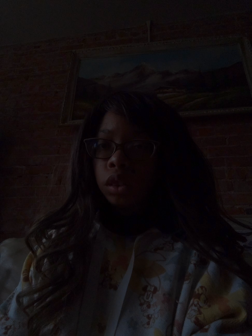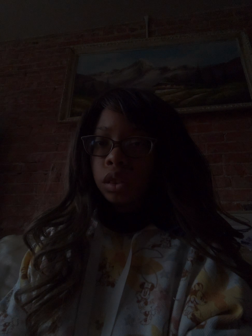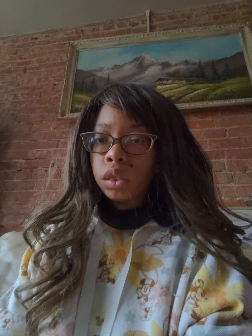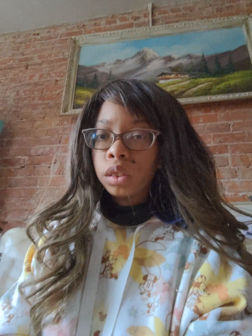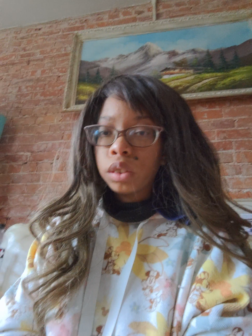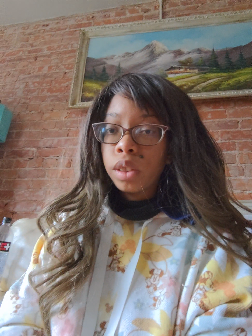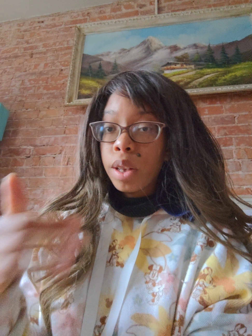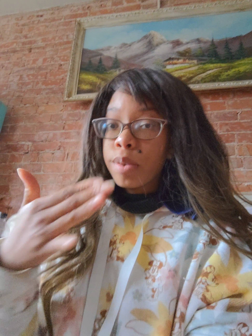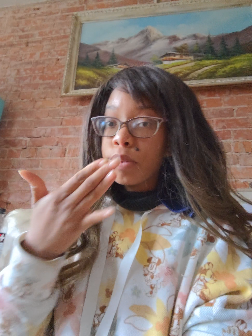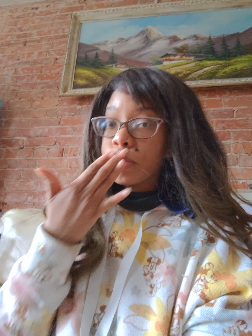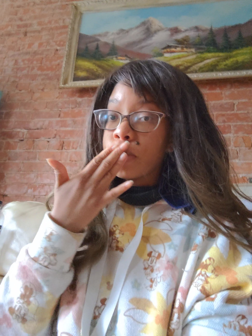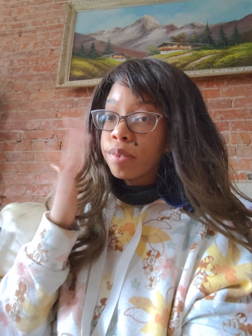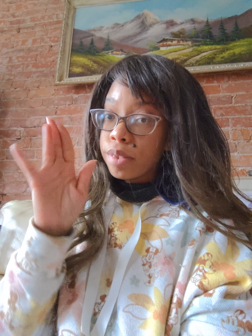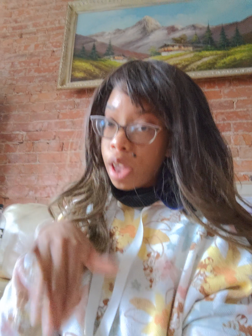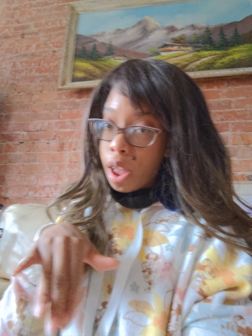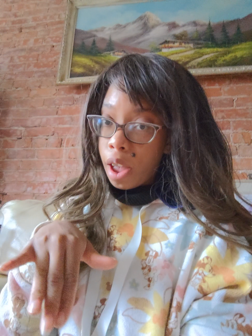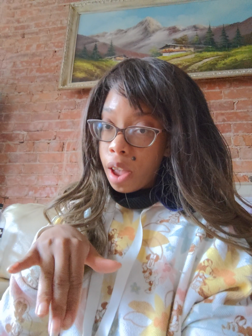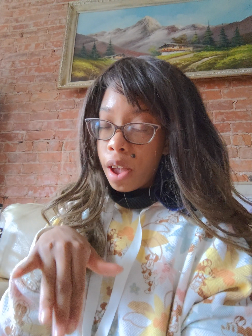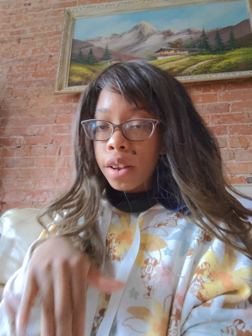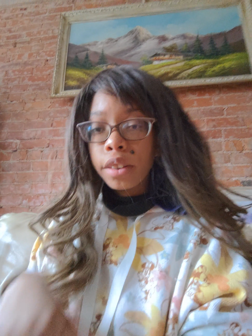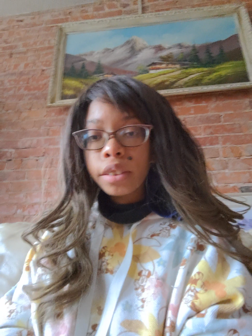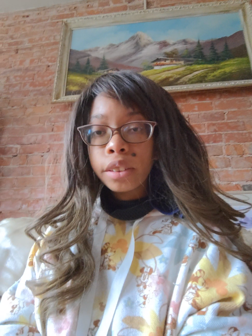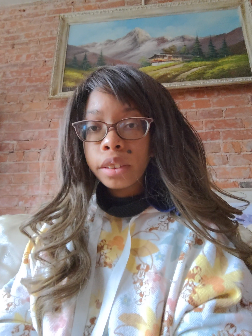bad